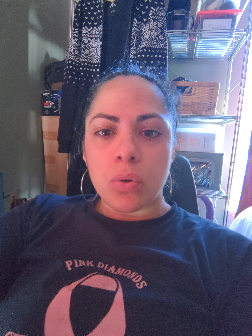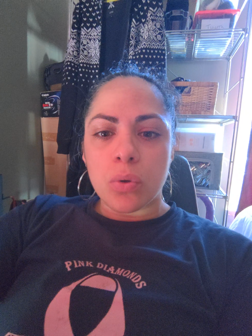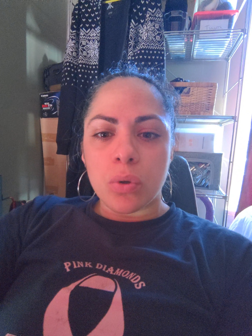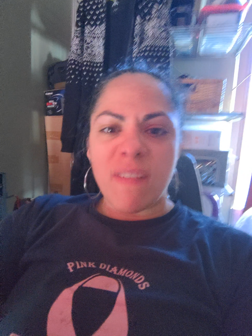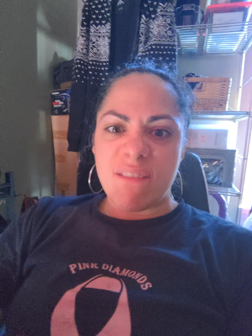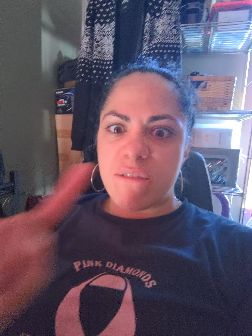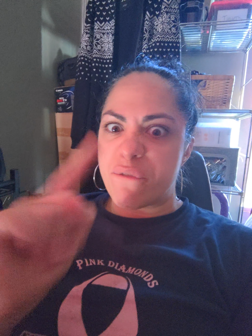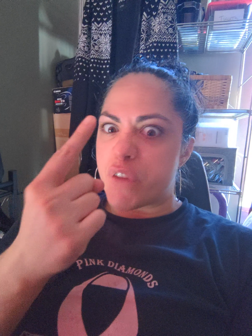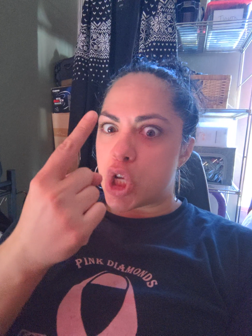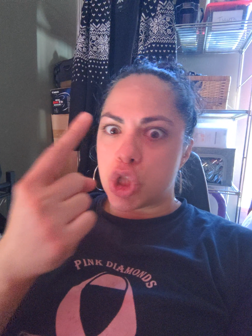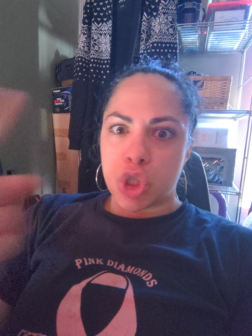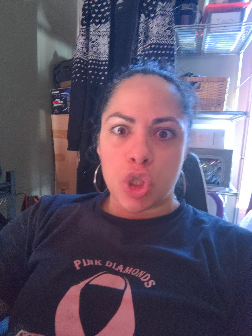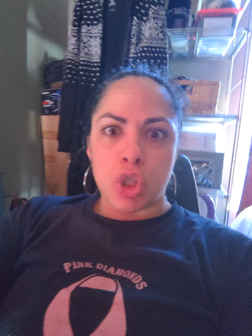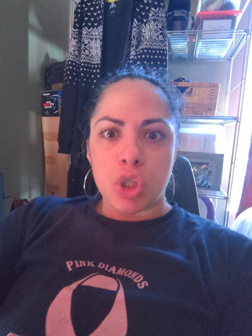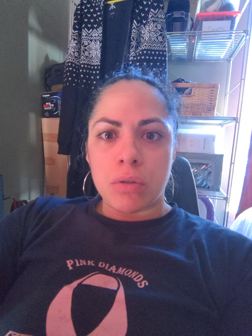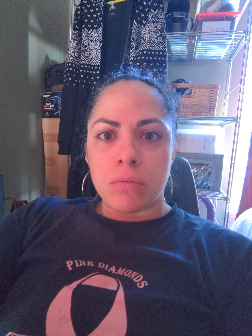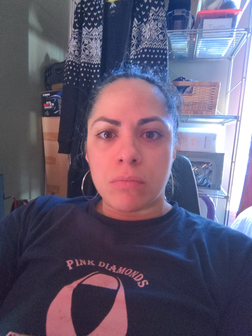first